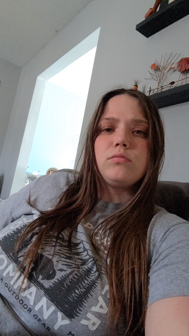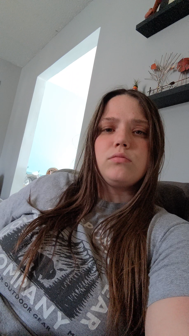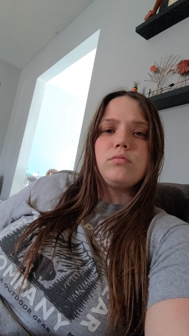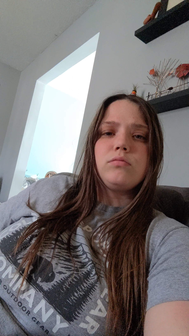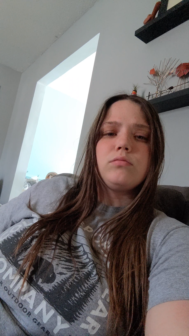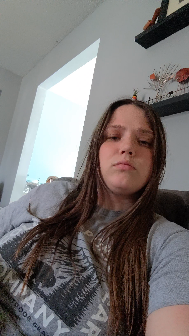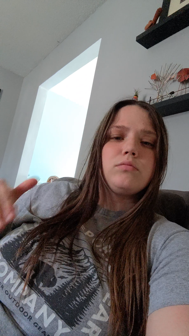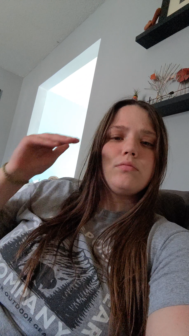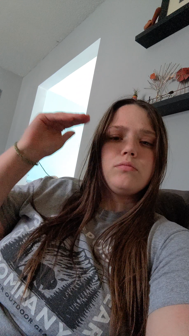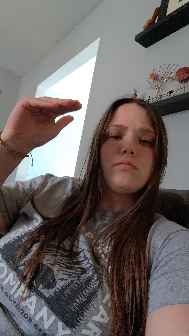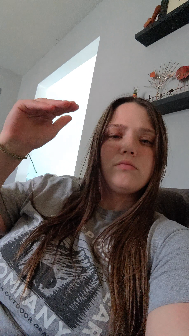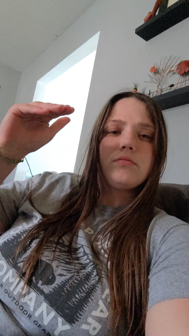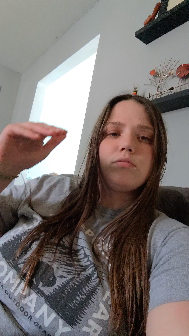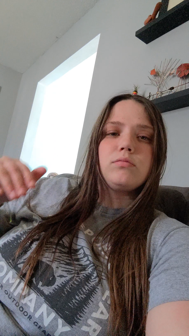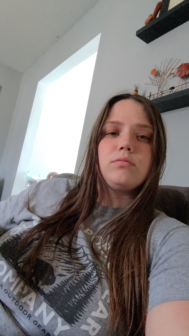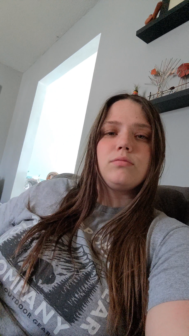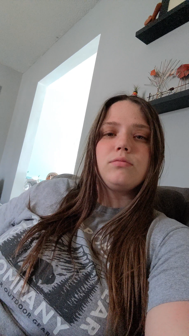big